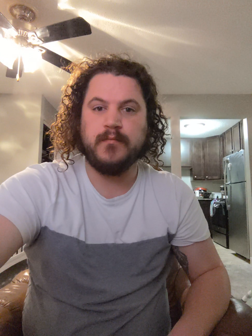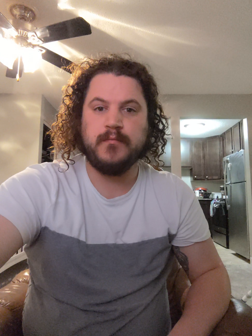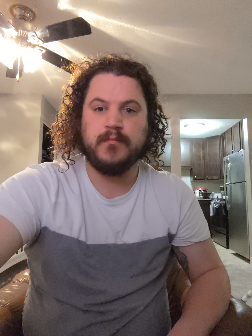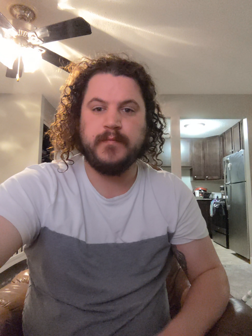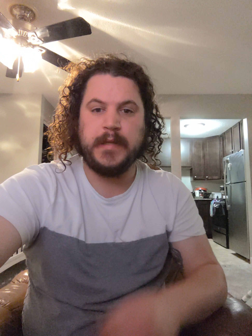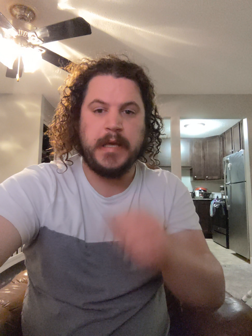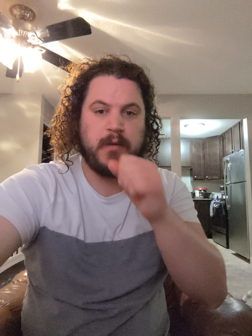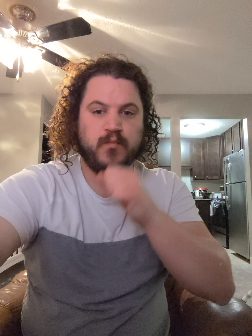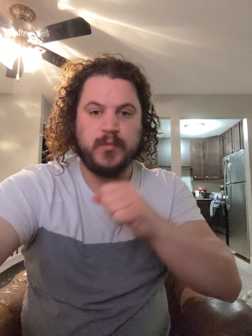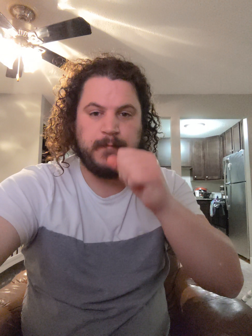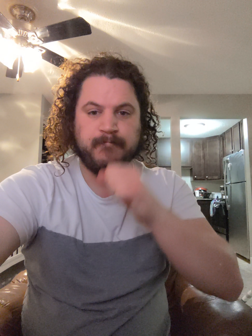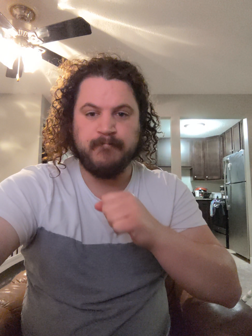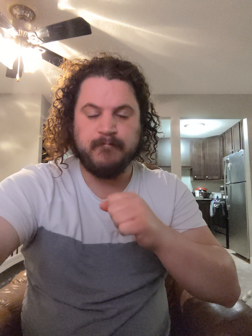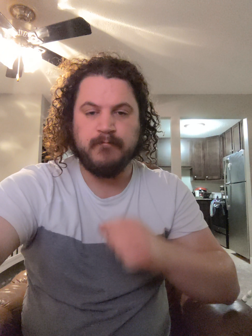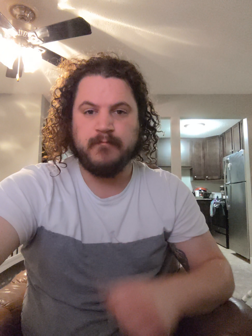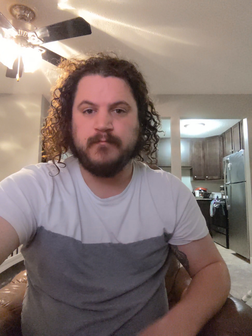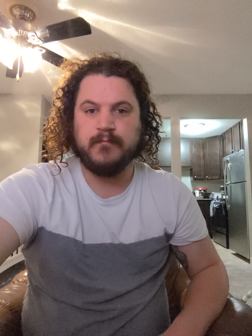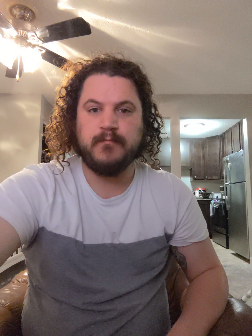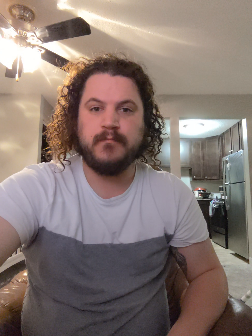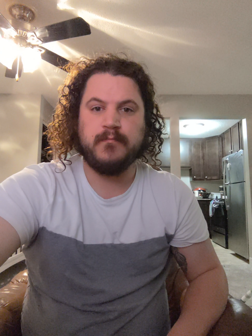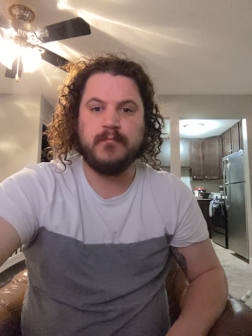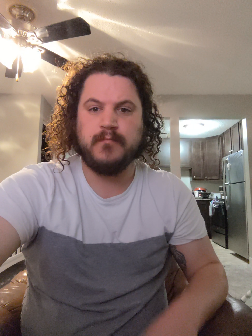ice cream